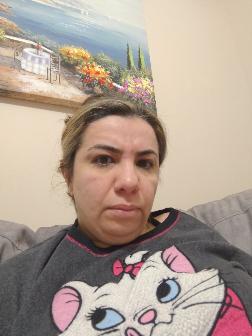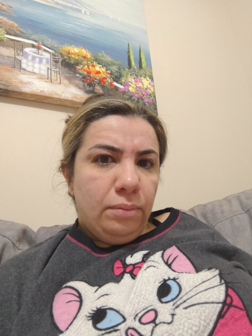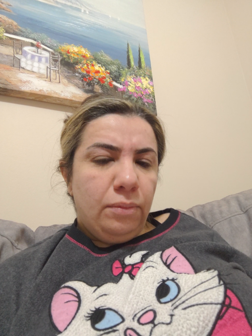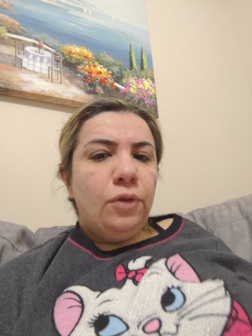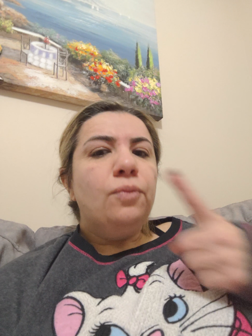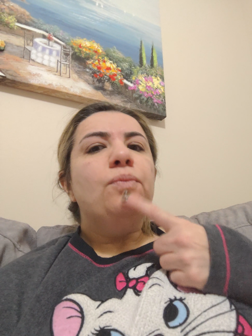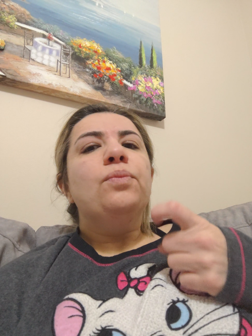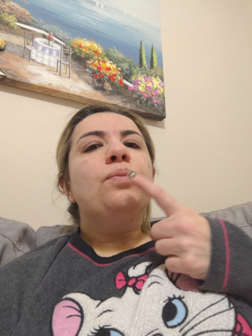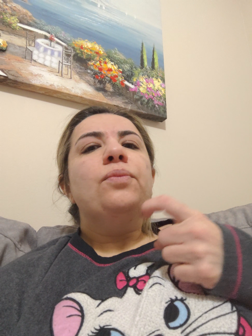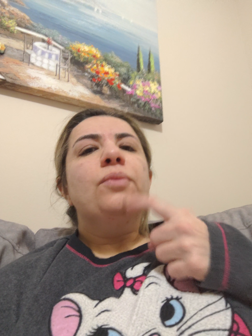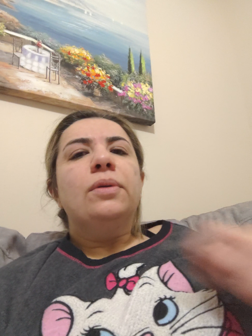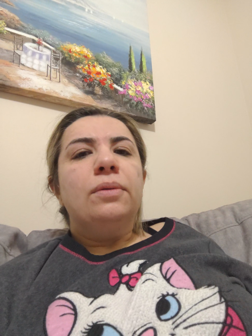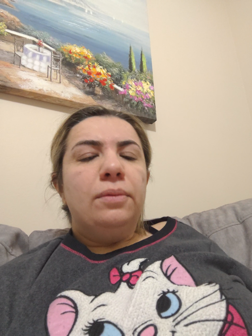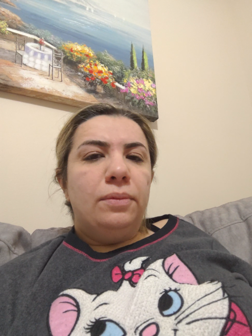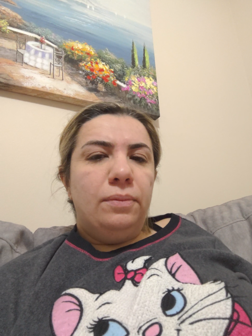red